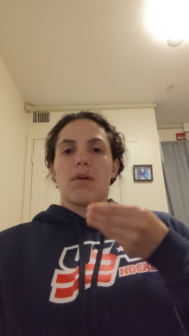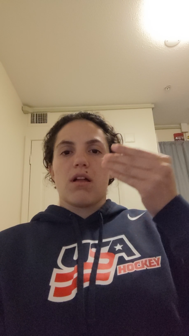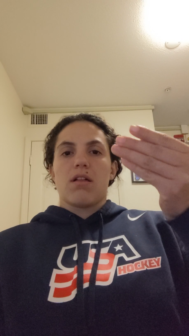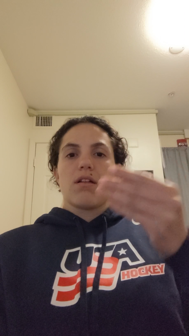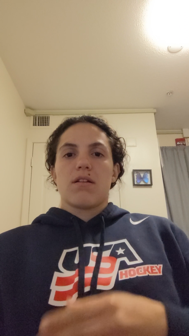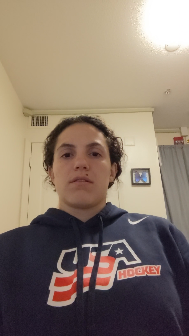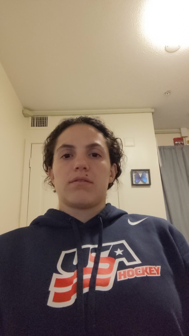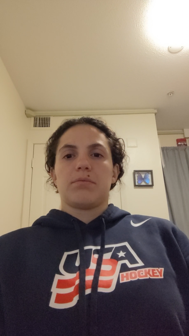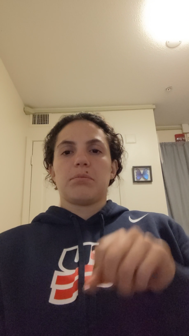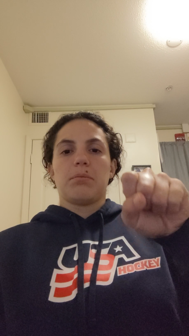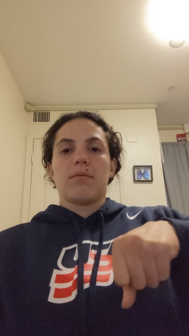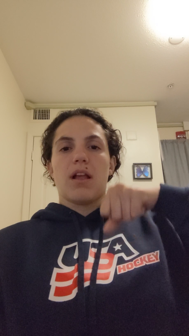bicycle